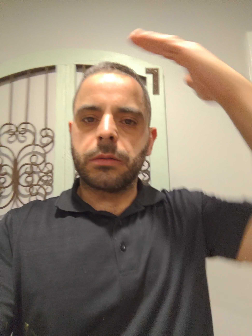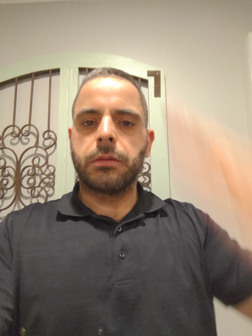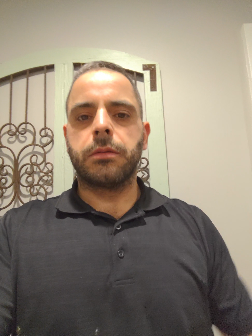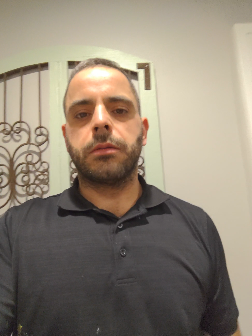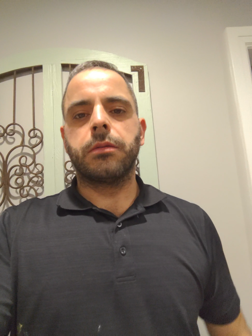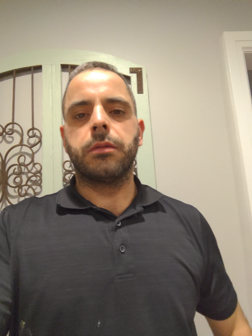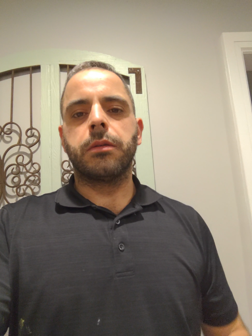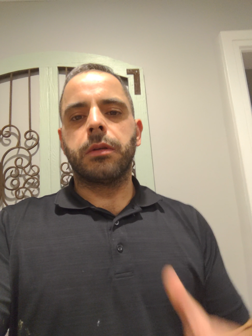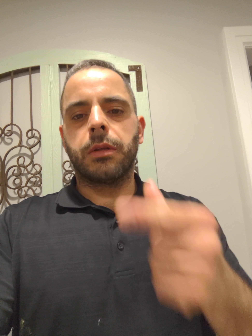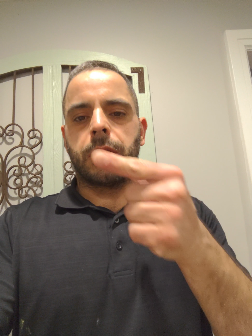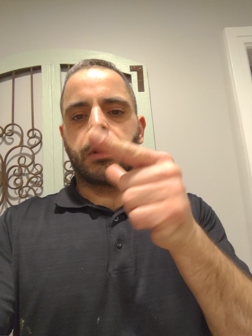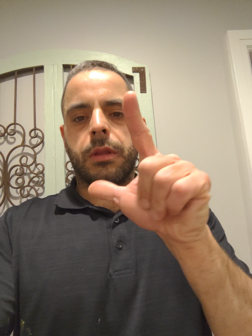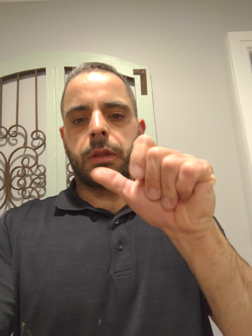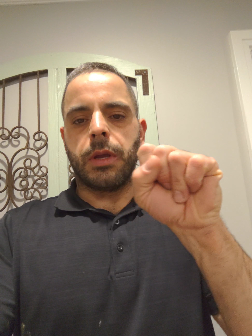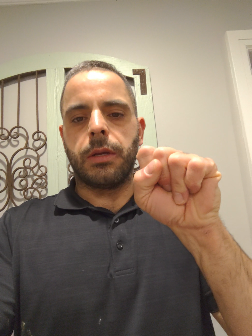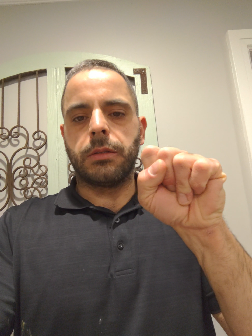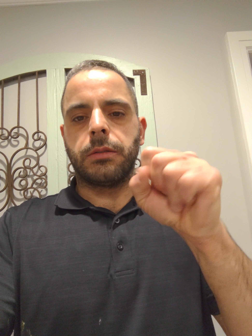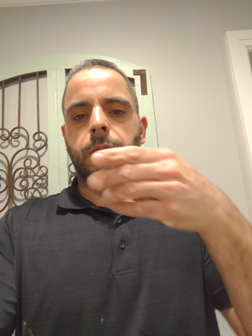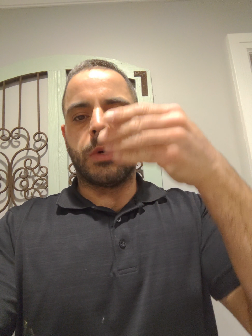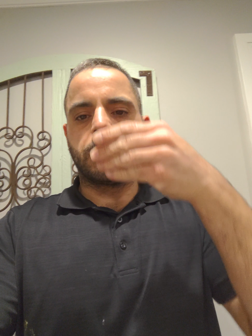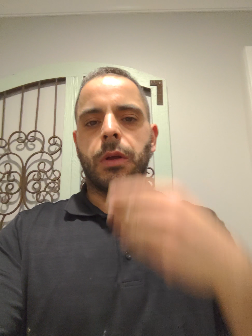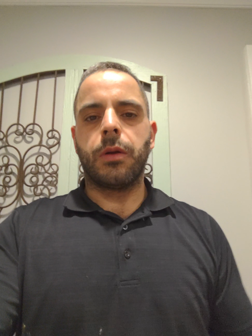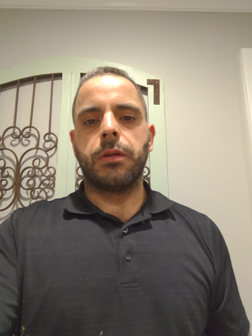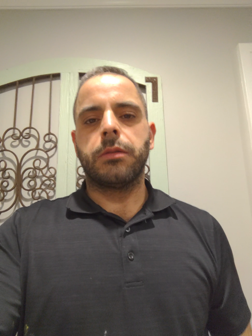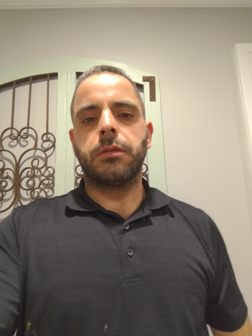window